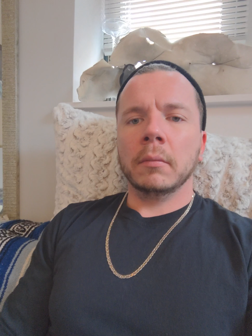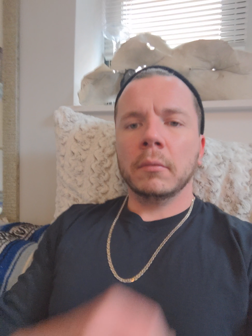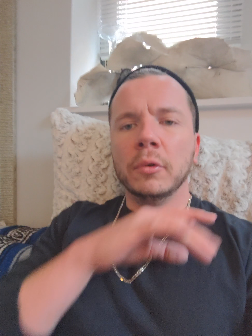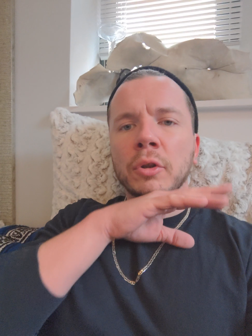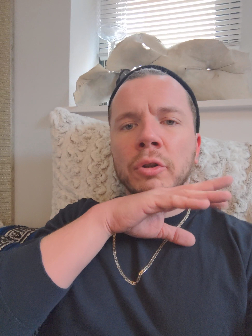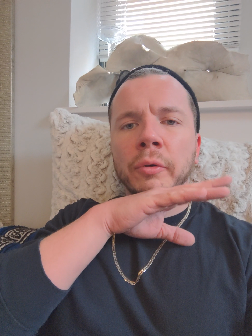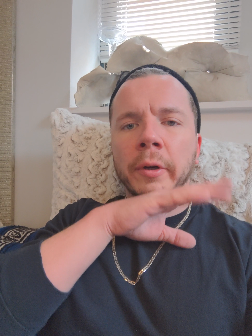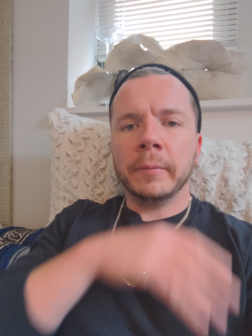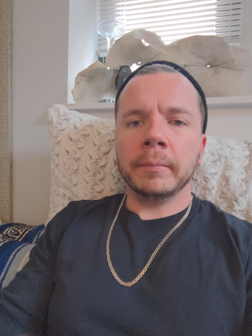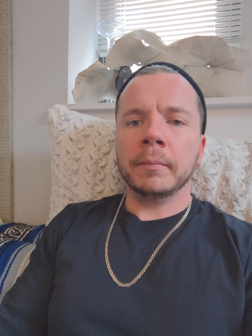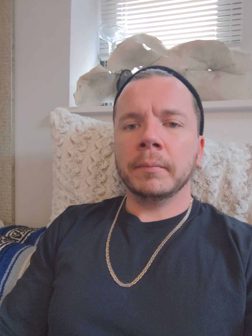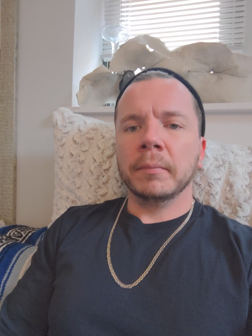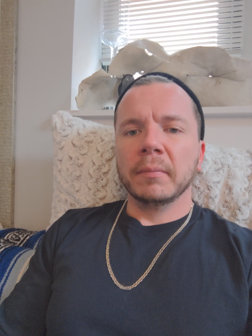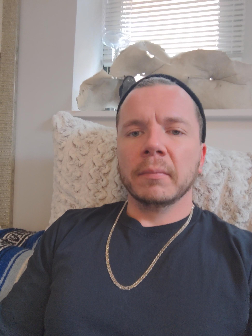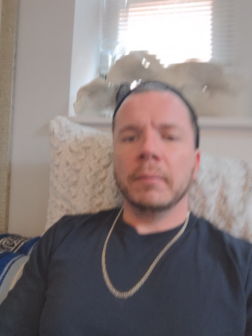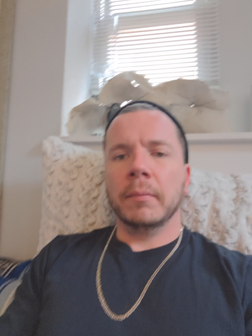dirty